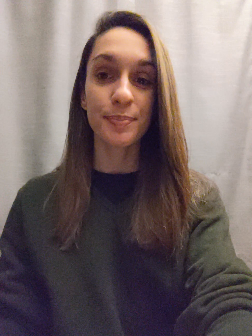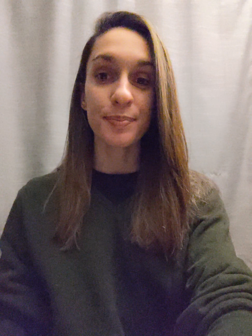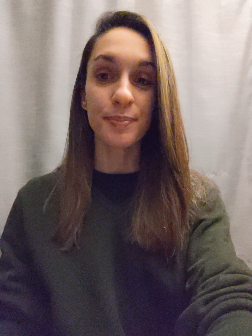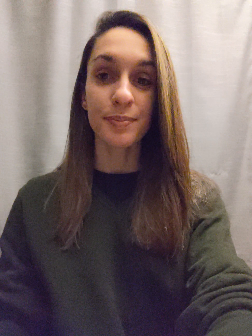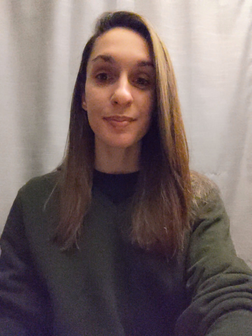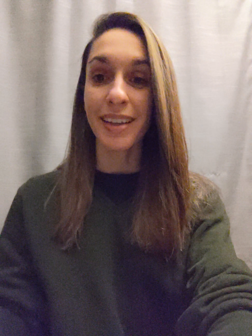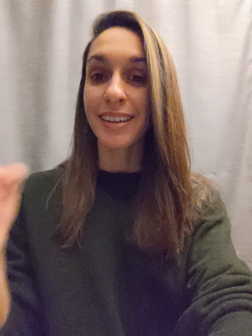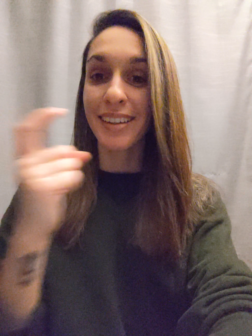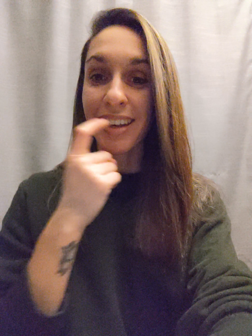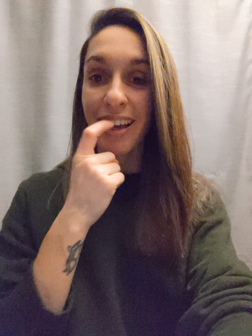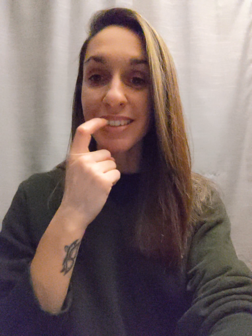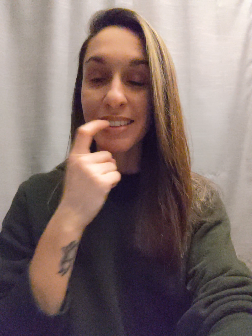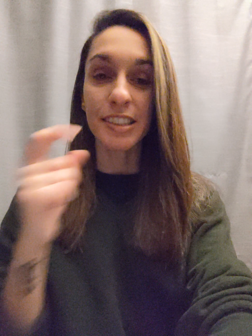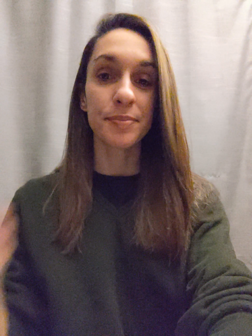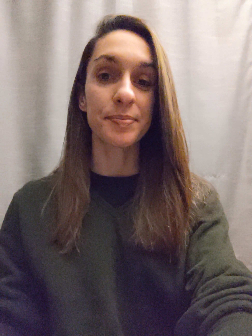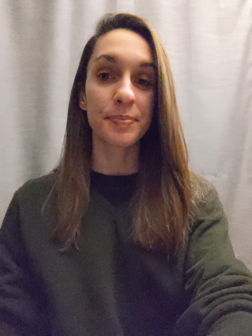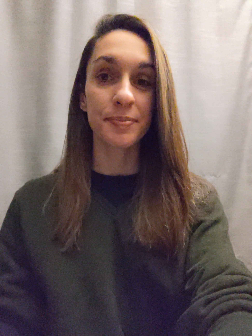window